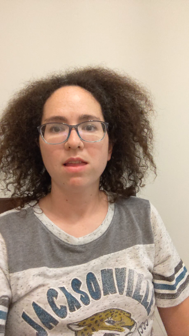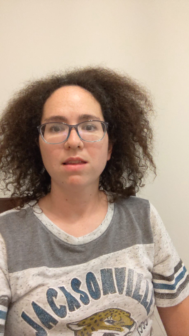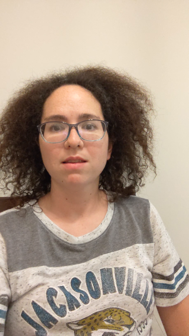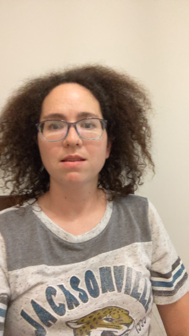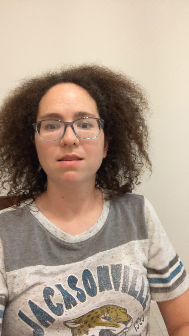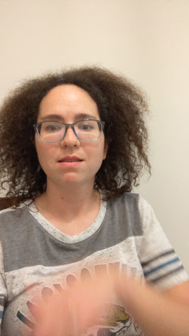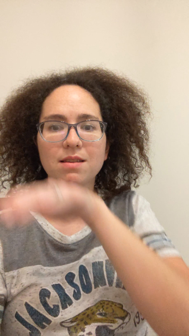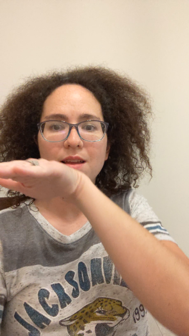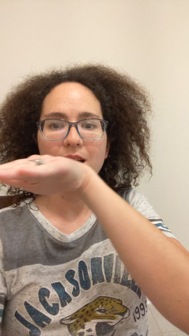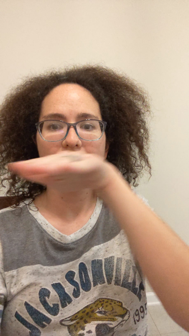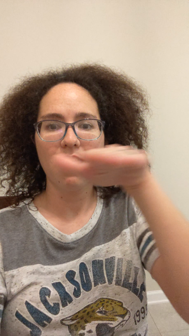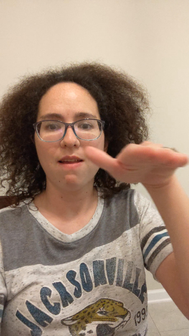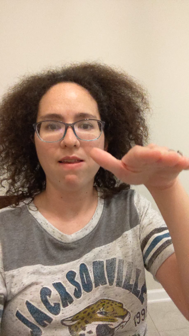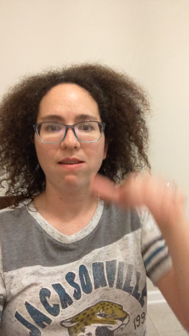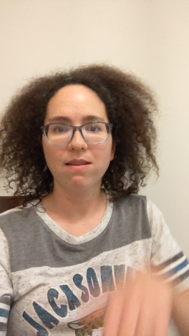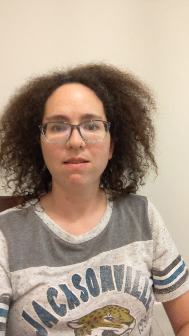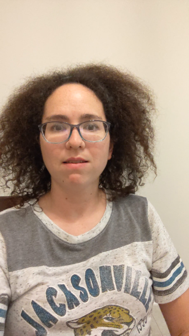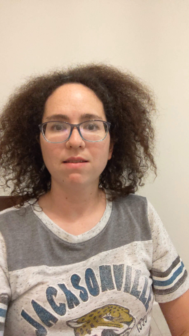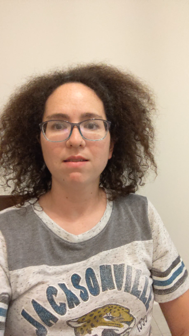nice